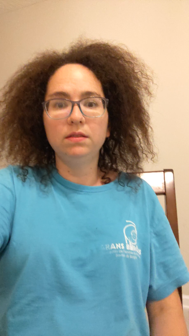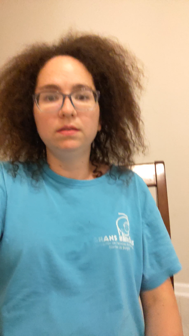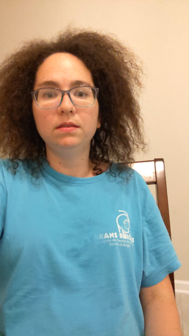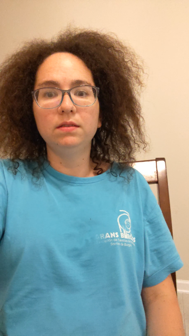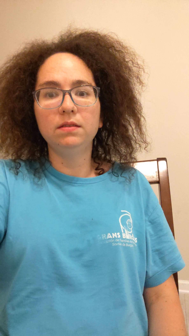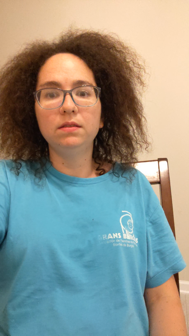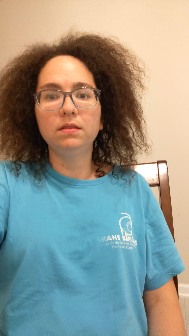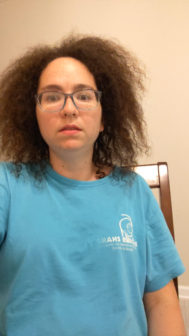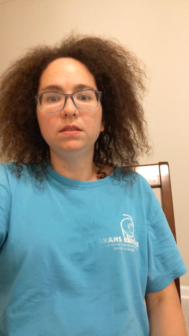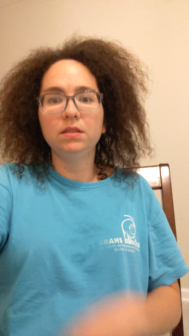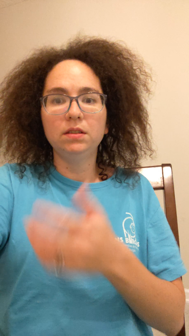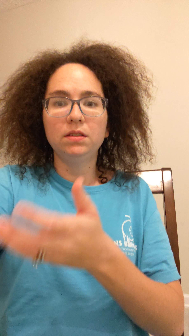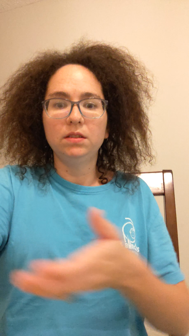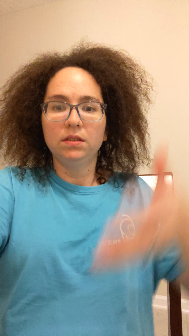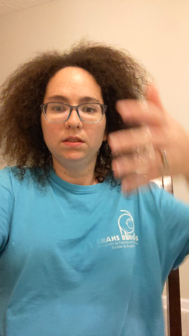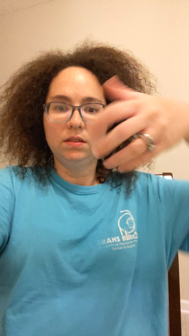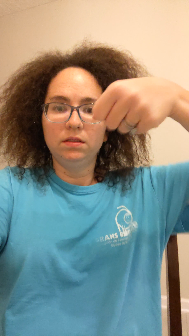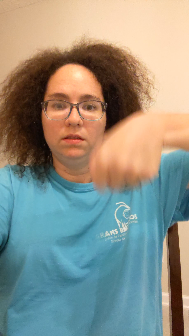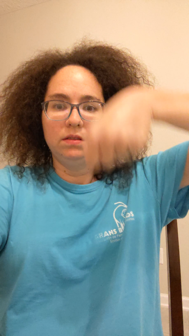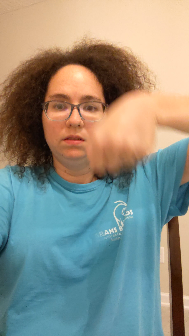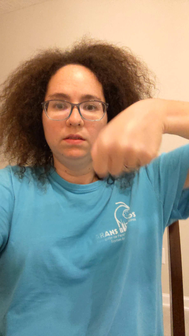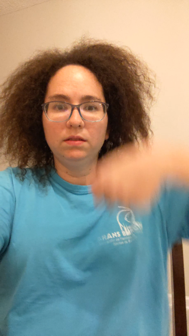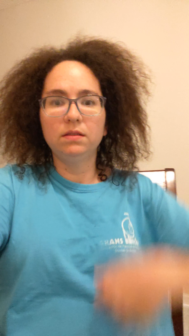bucket